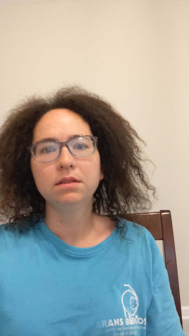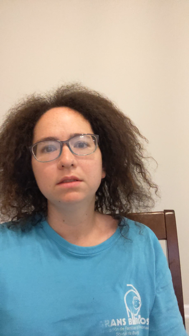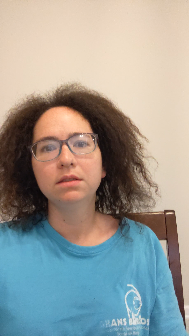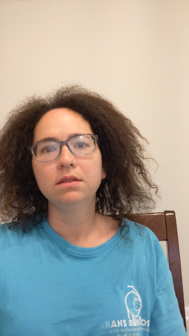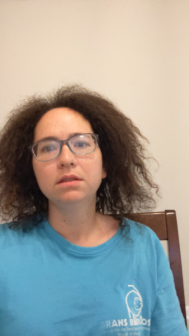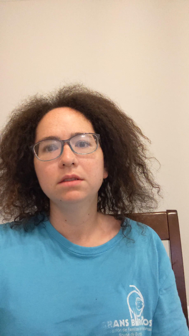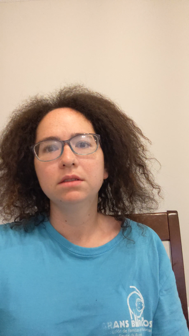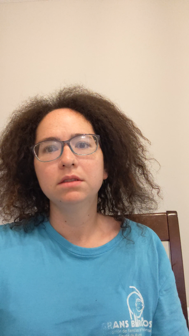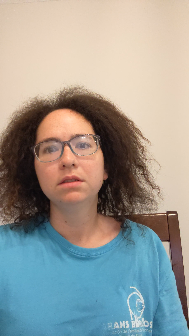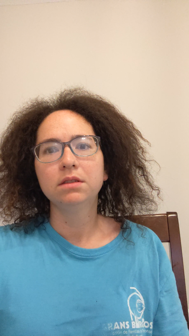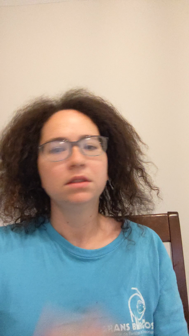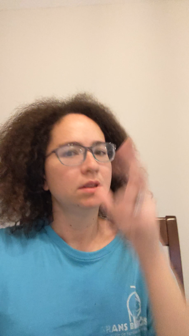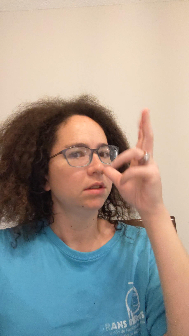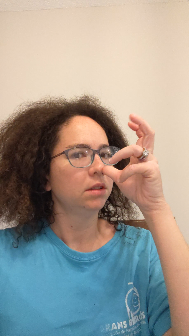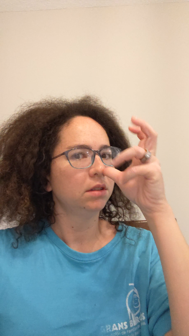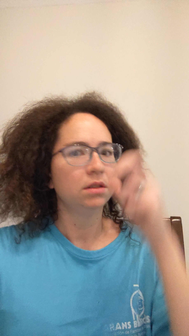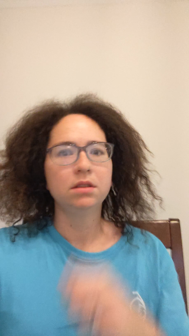ant